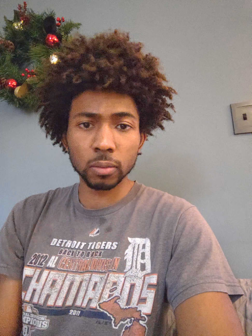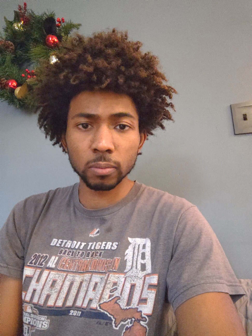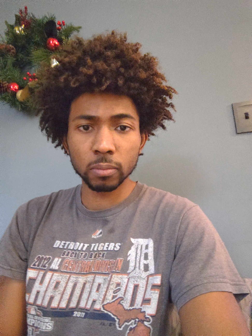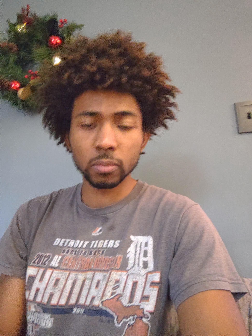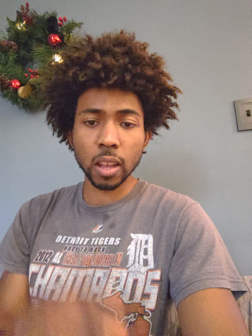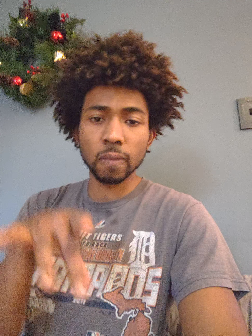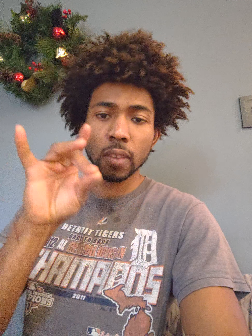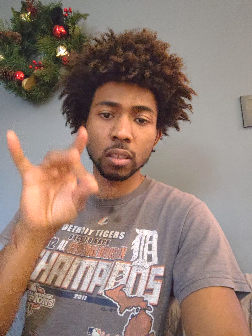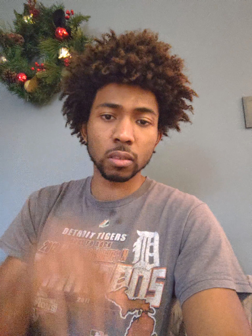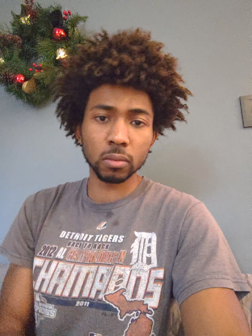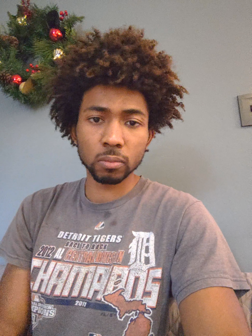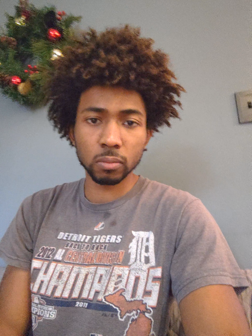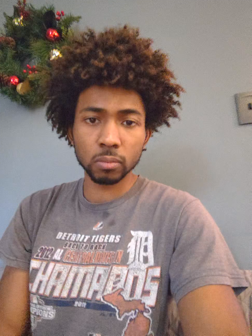find